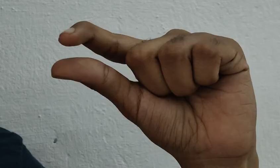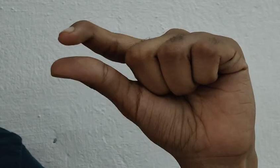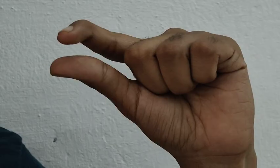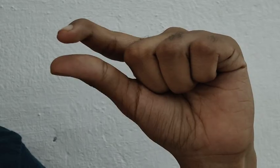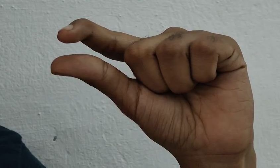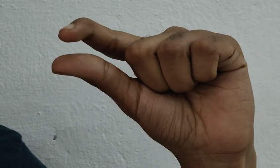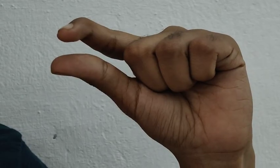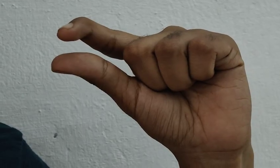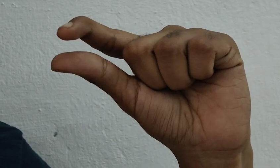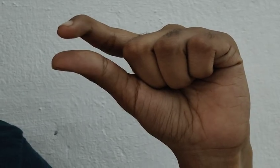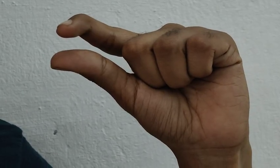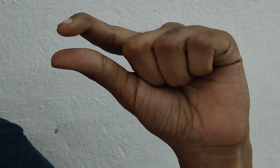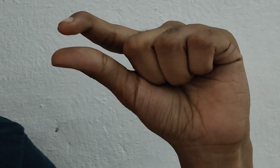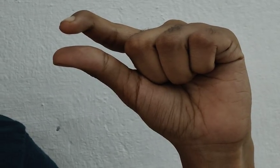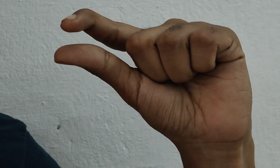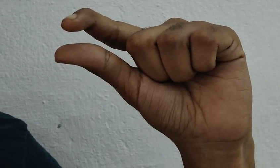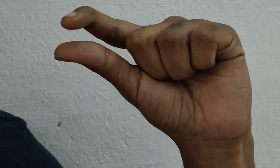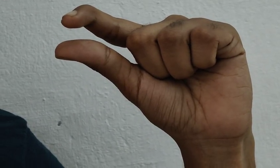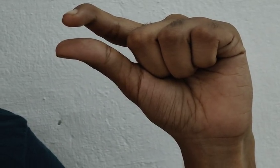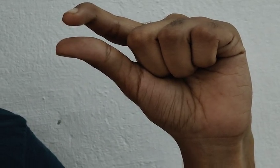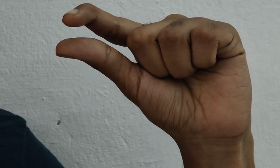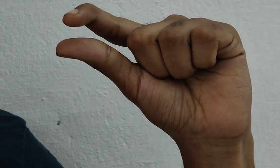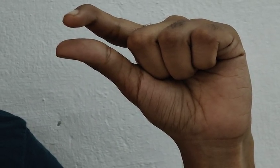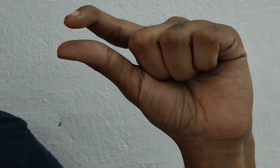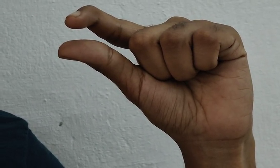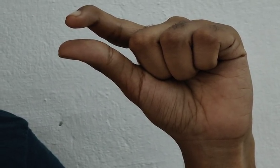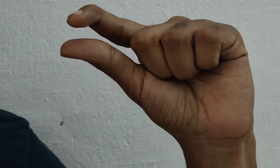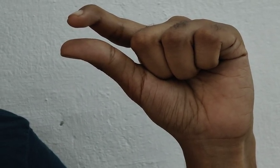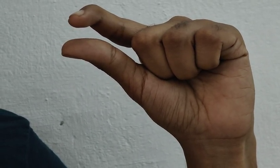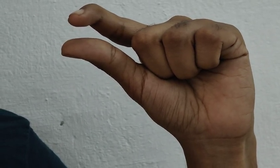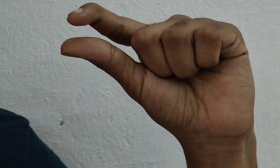ഉ